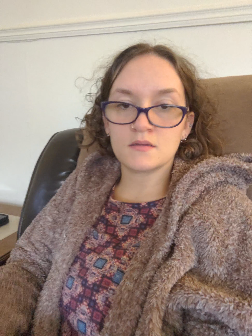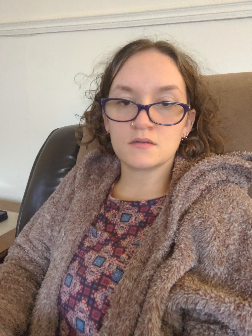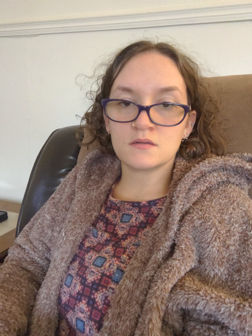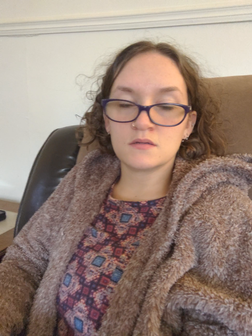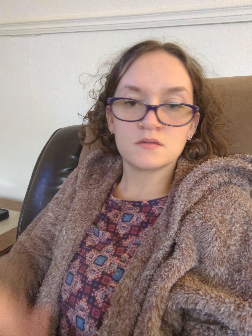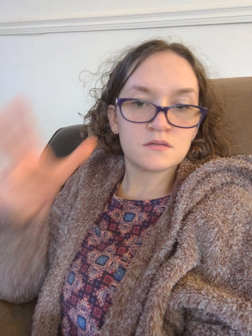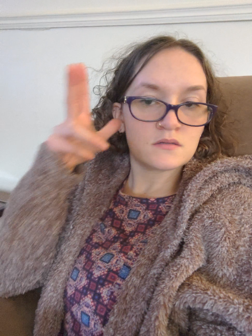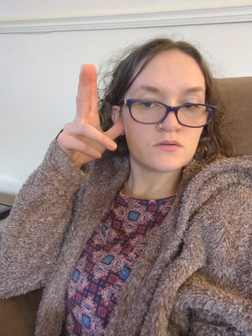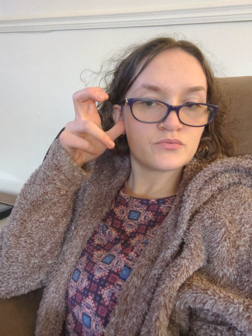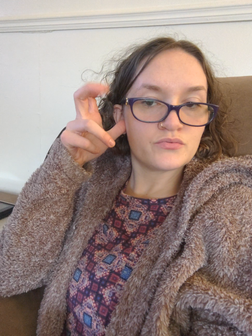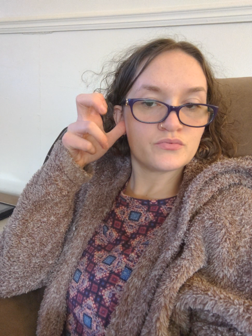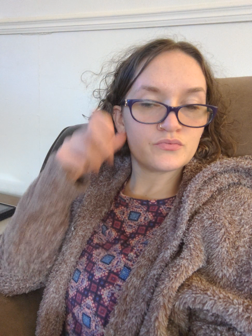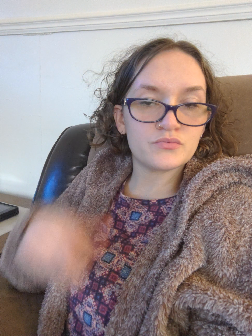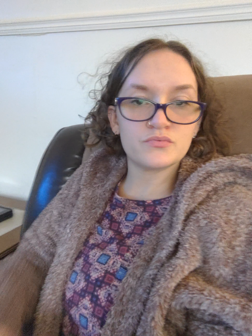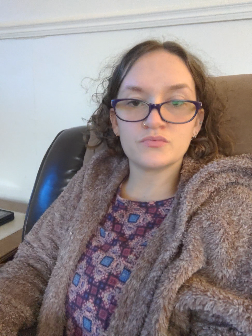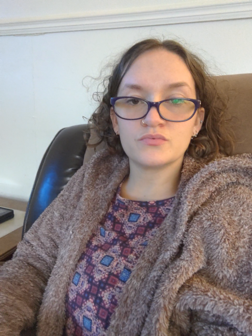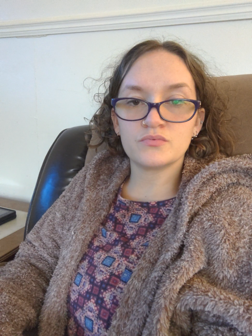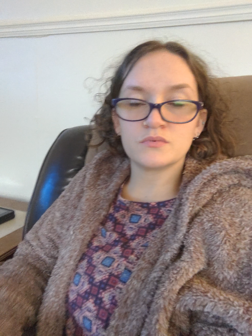hear